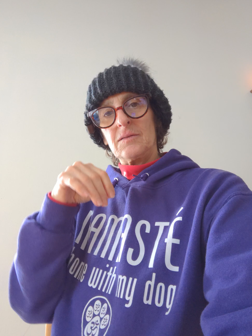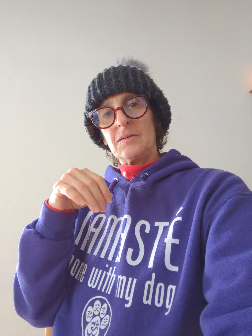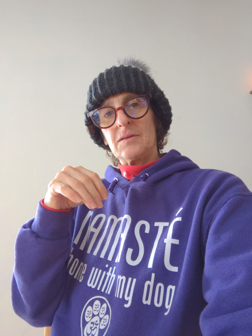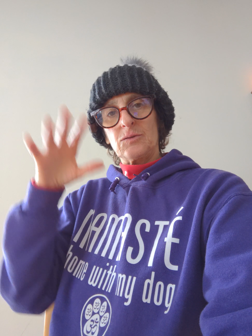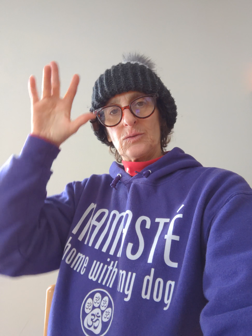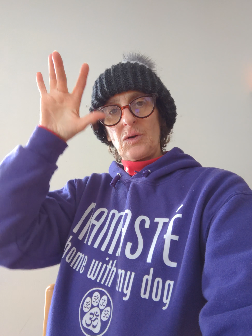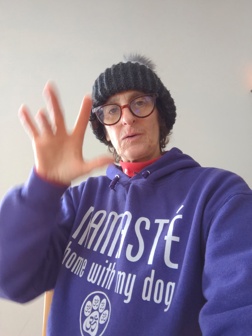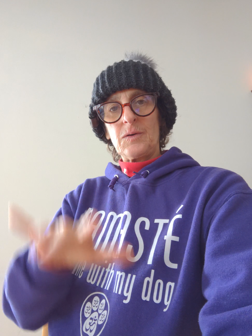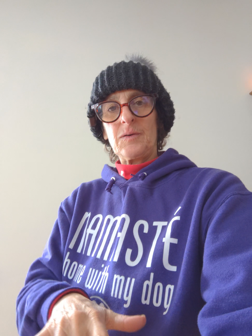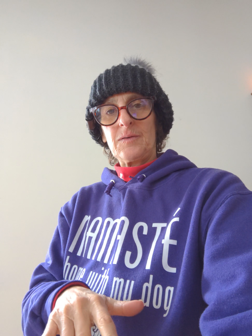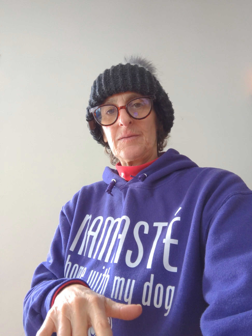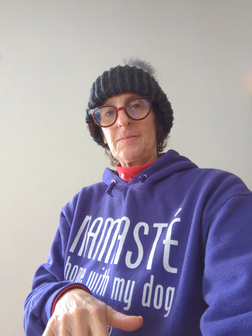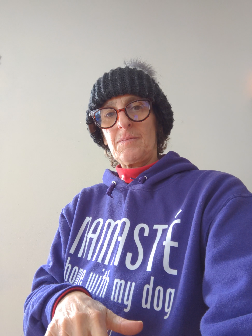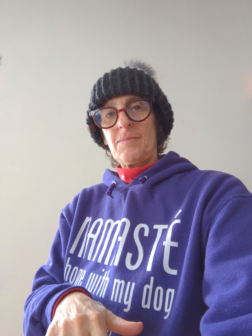snow